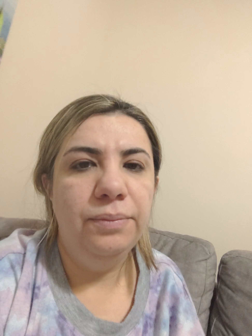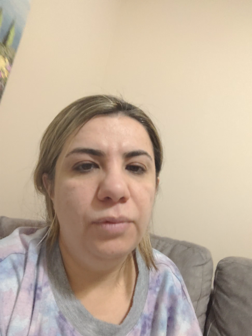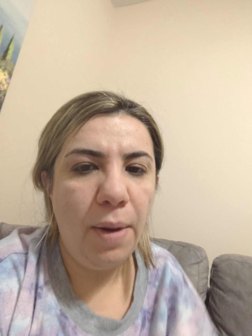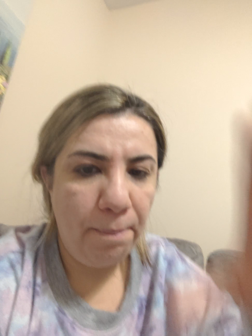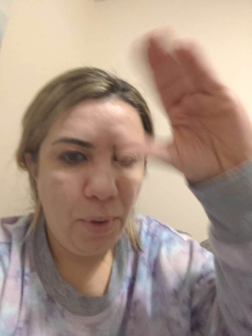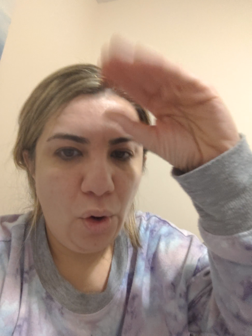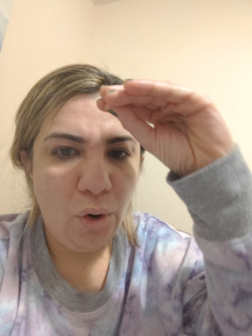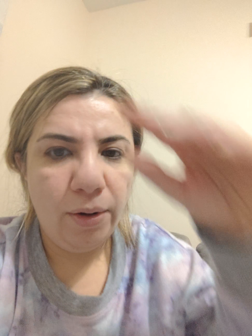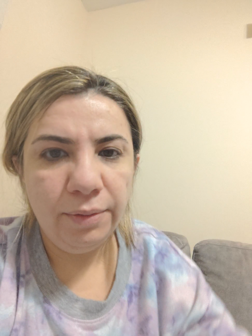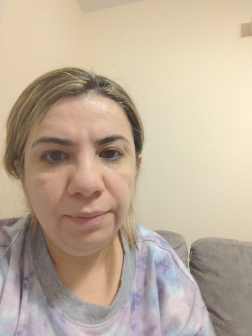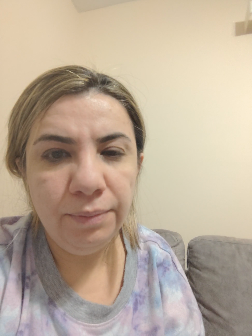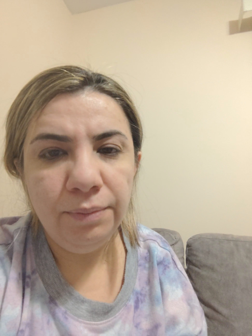boy